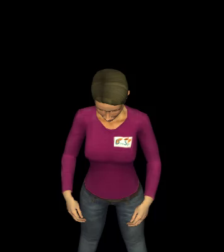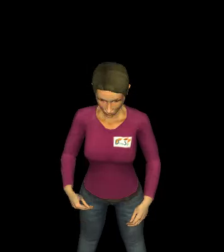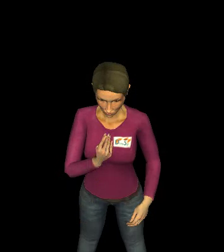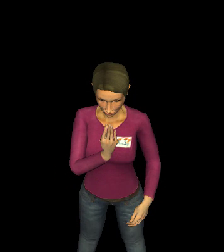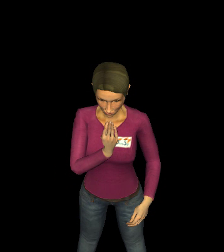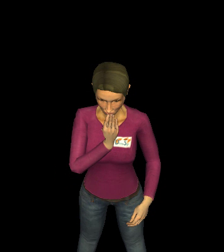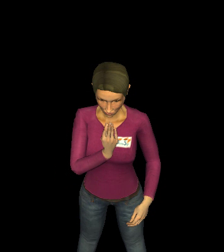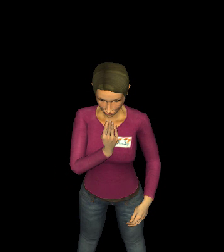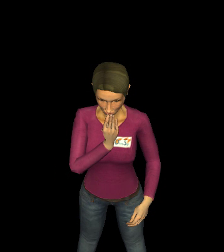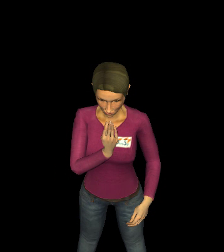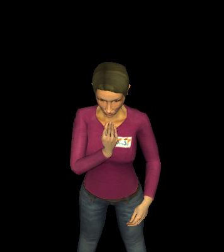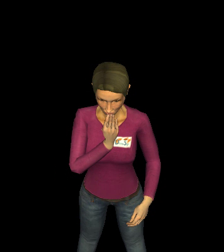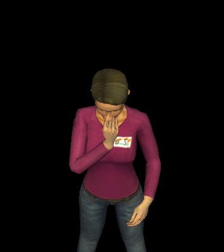طعام